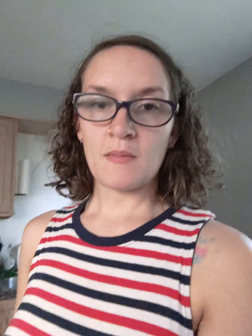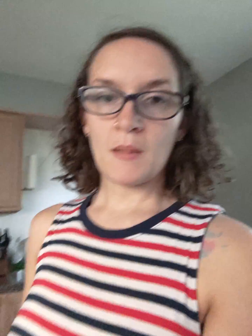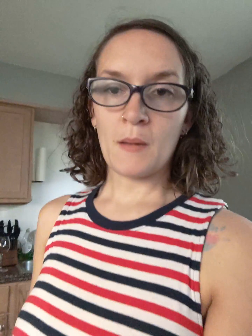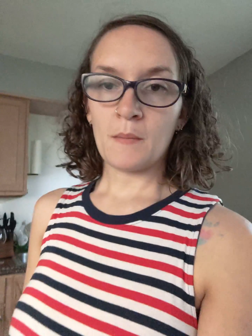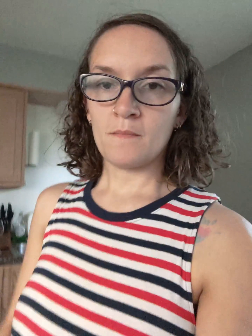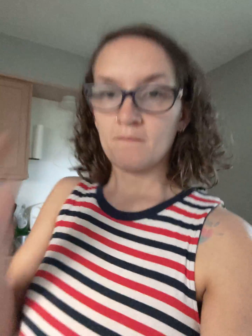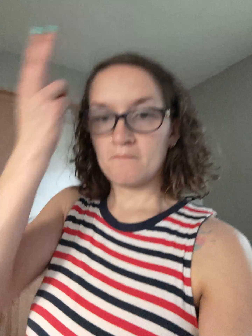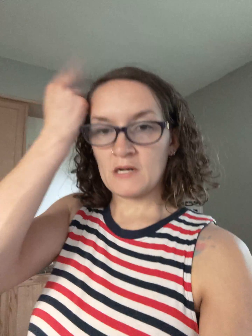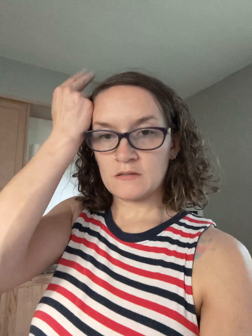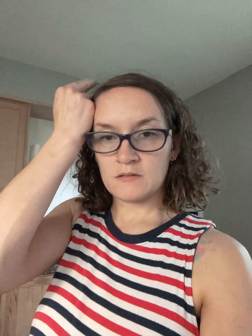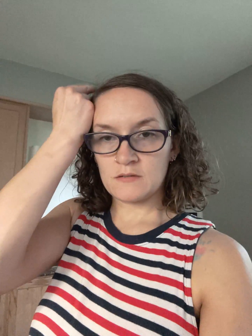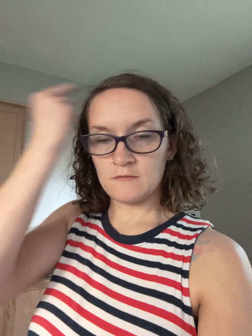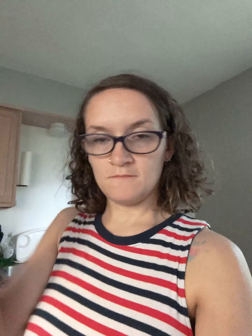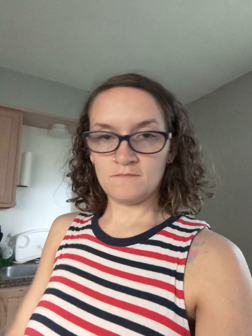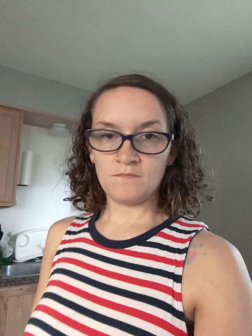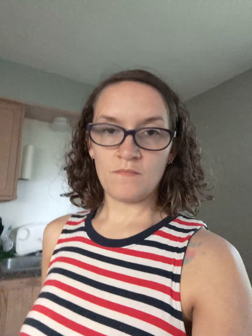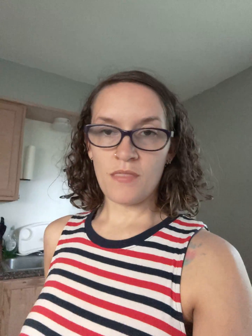bunny